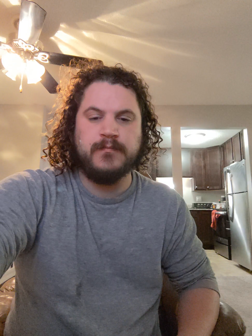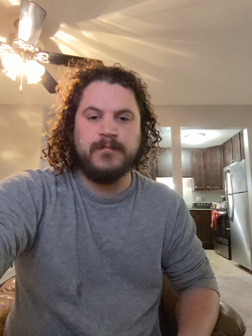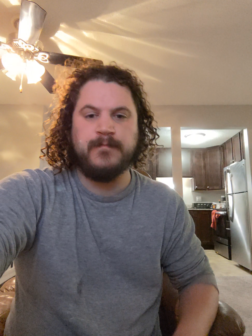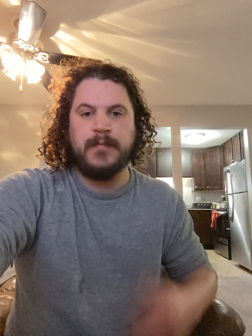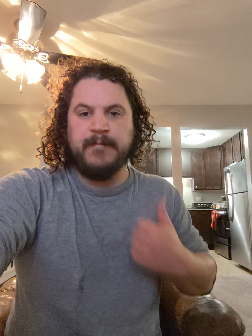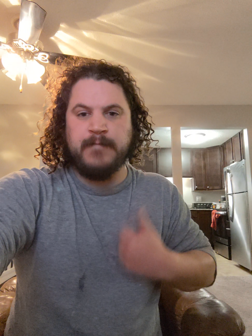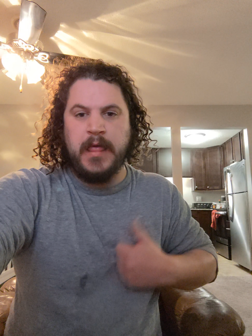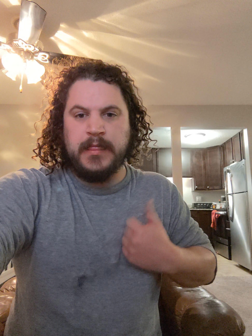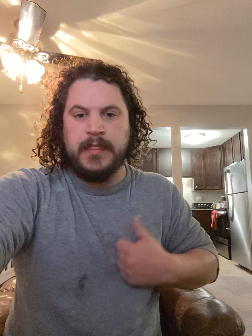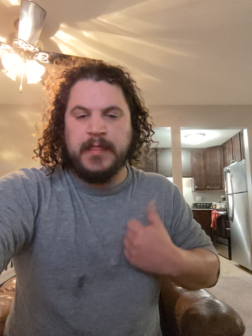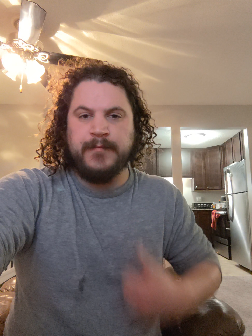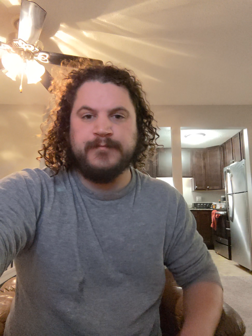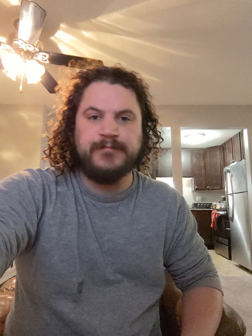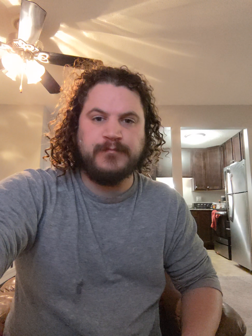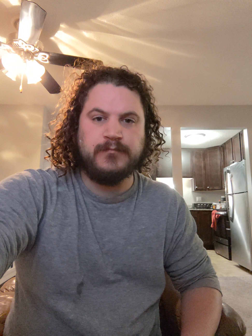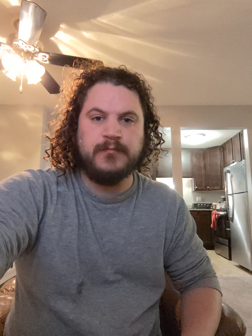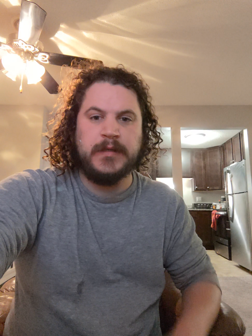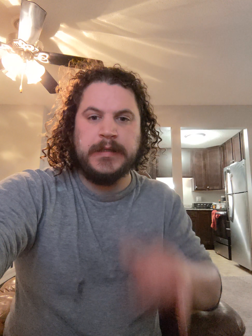bath